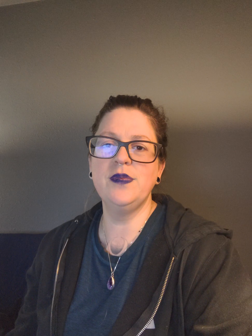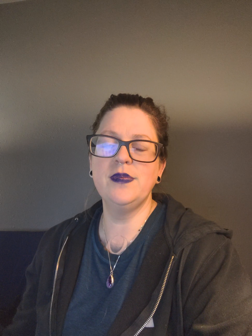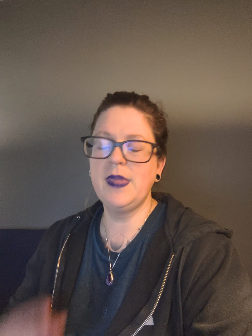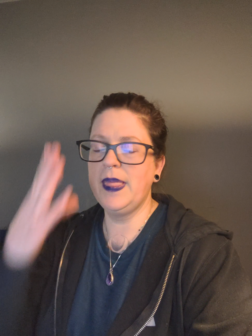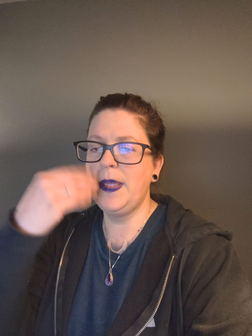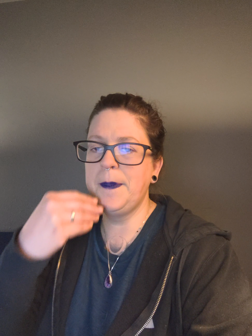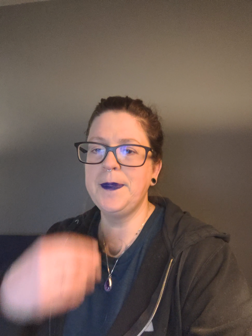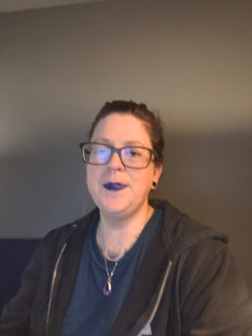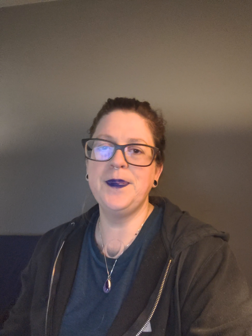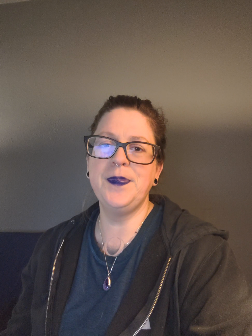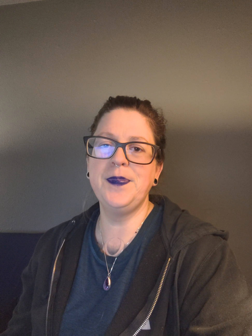nap